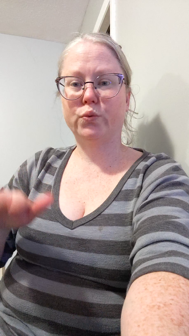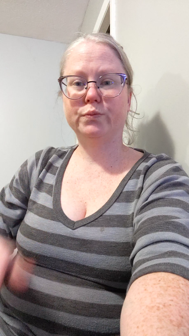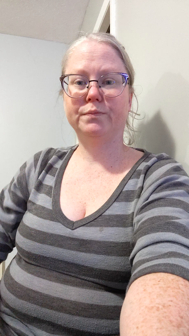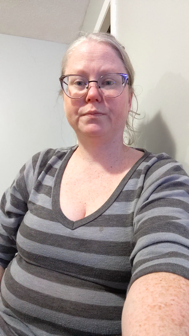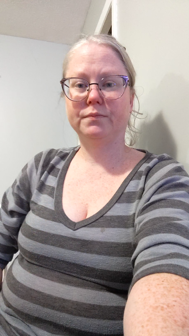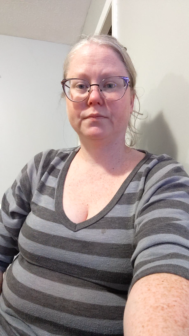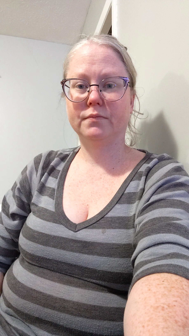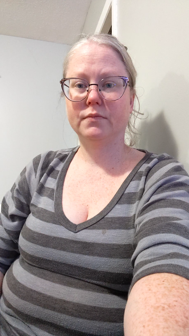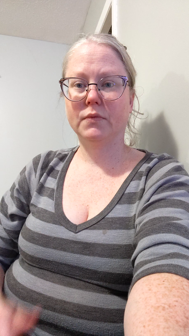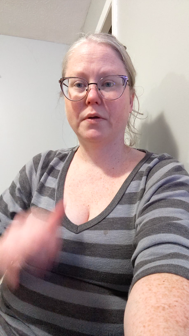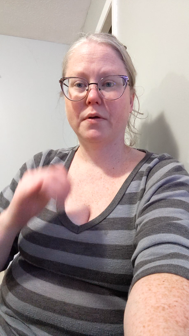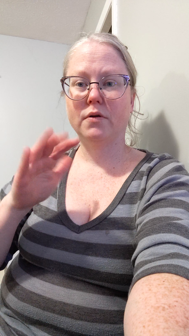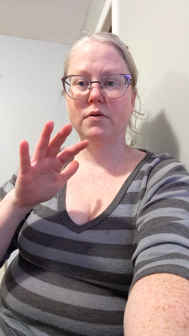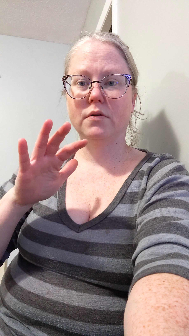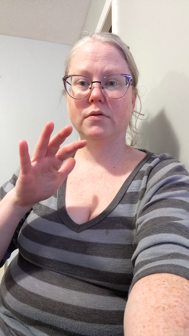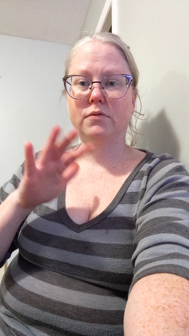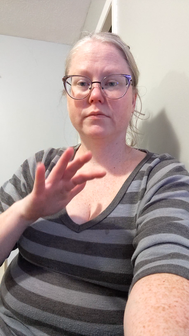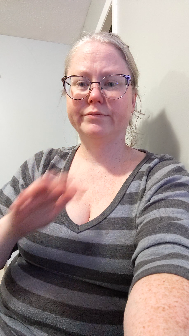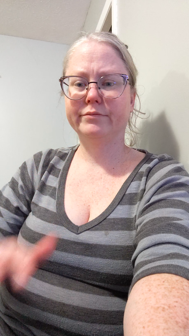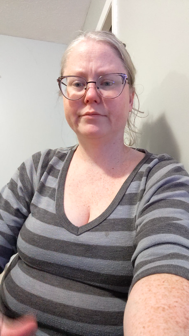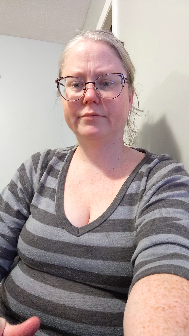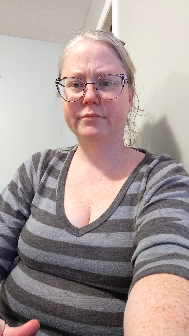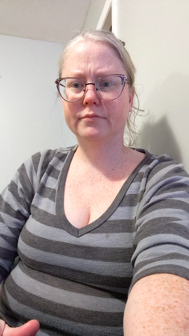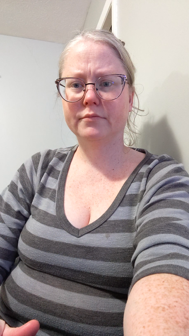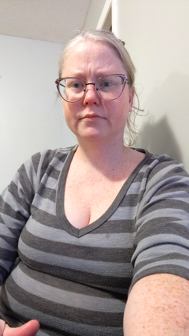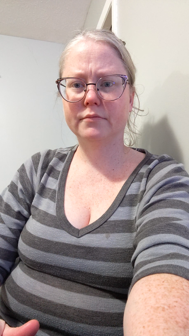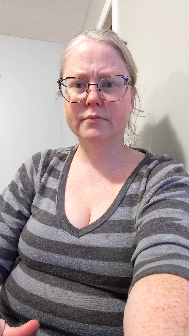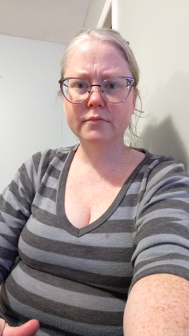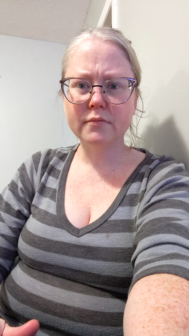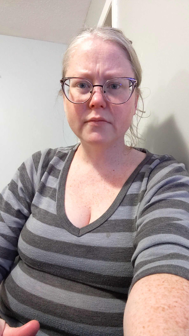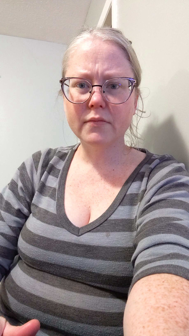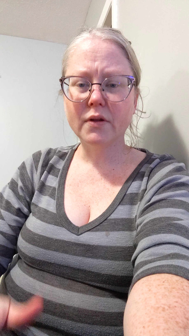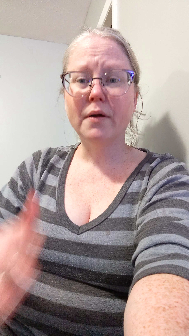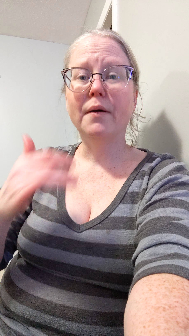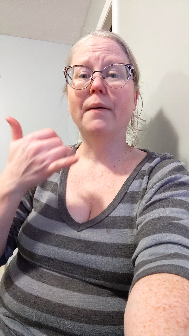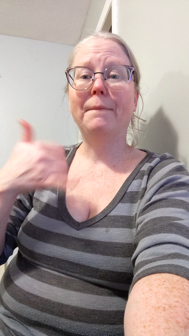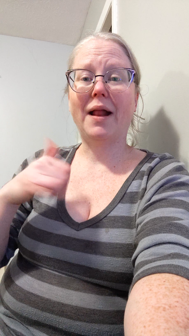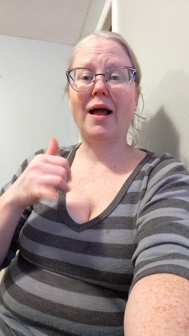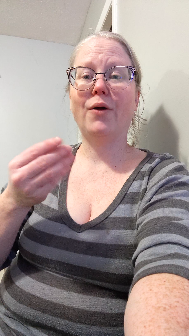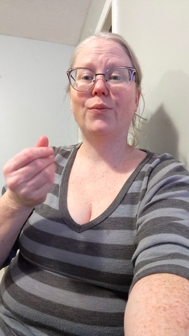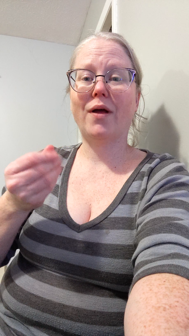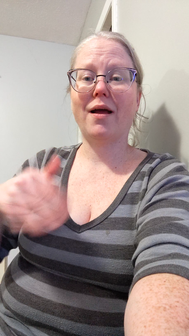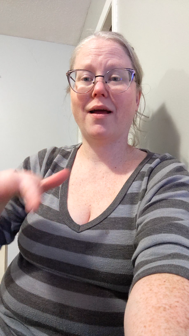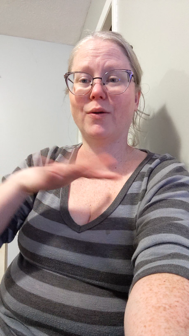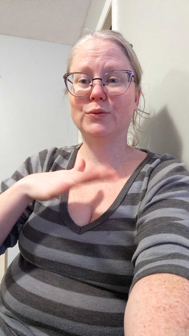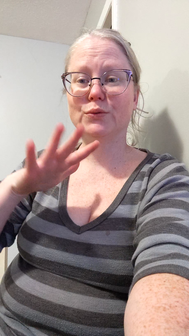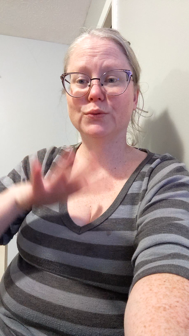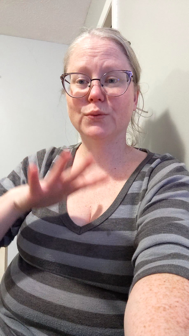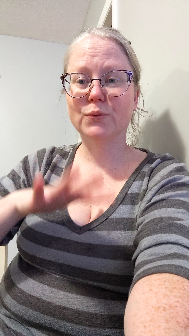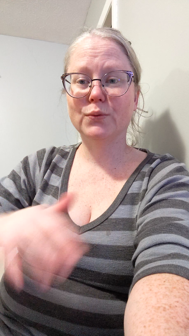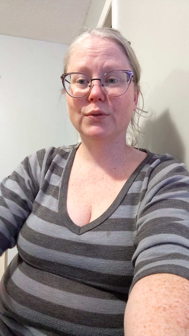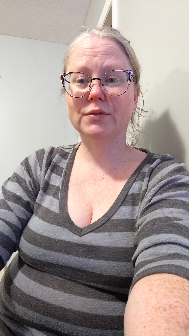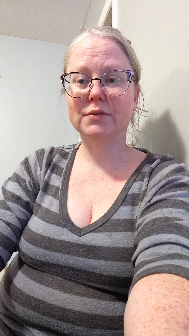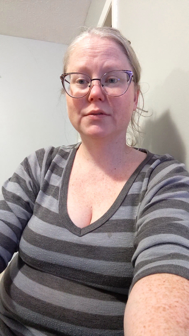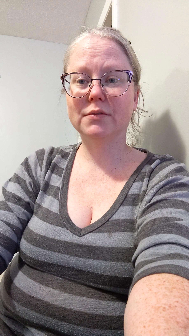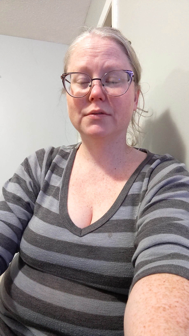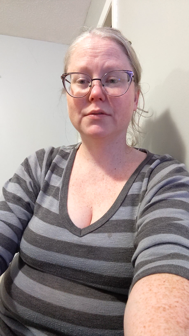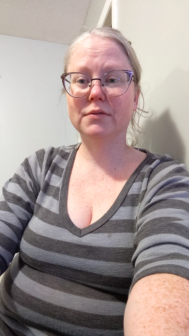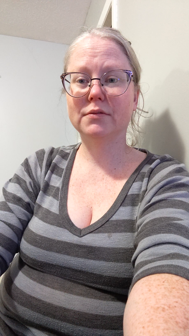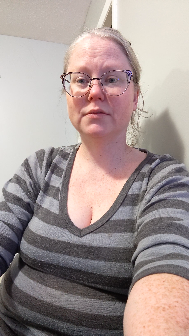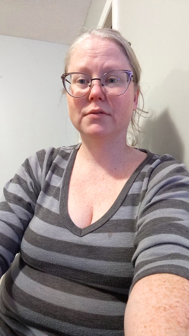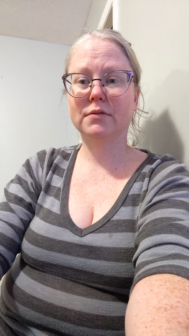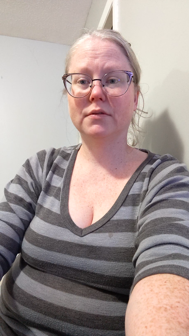playground